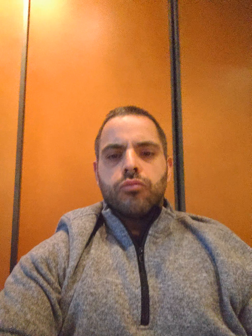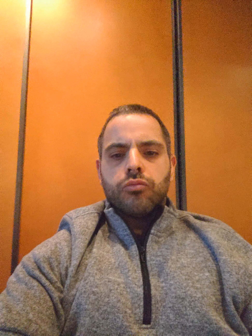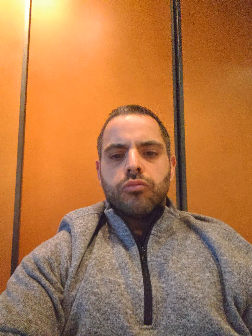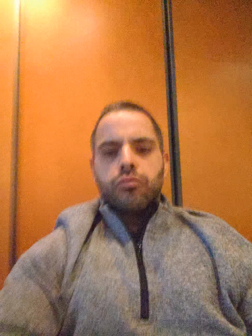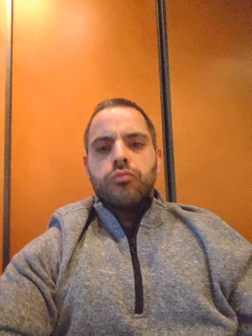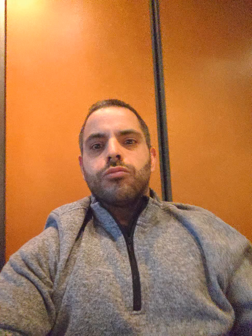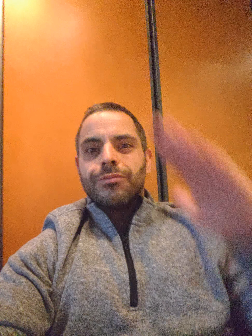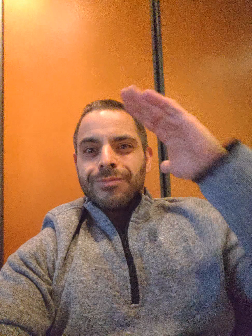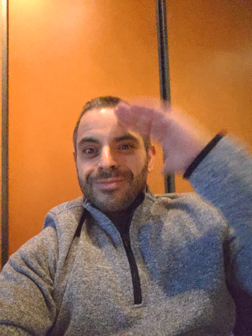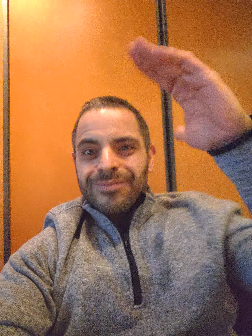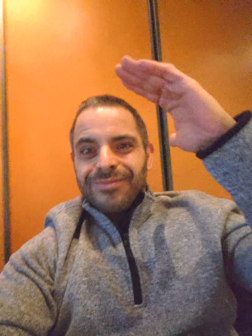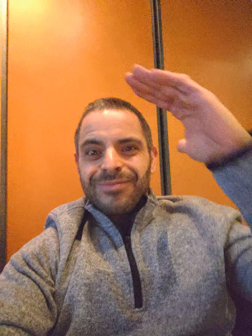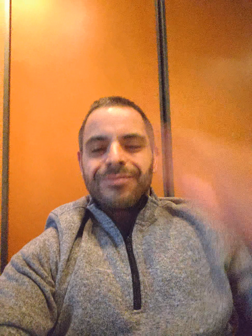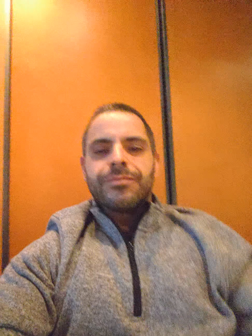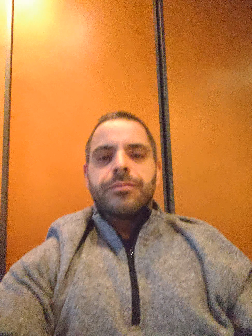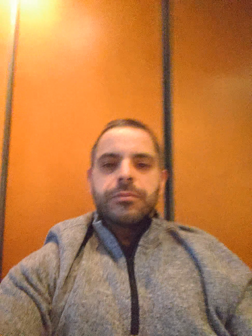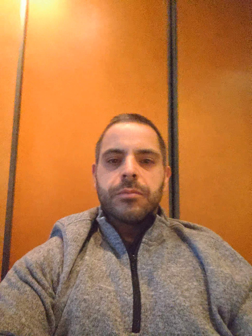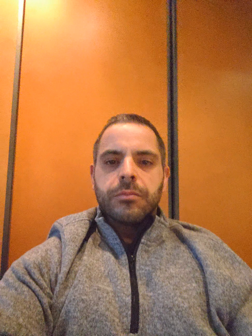hello